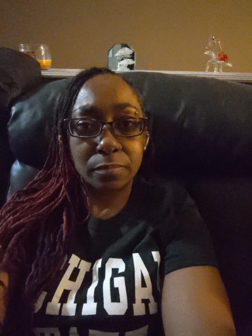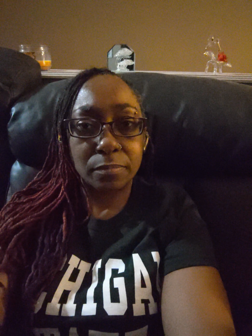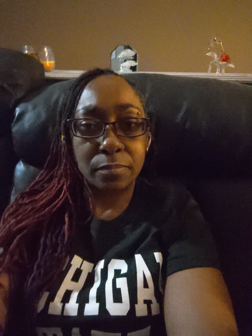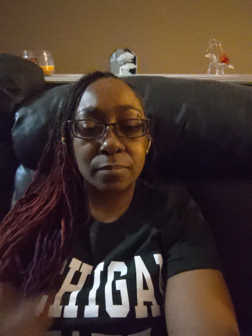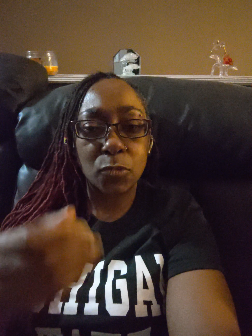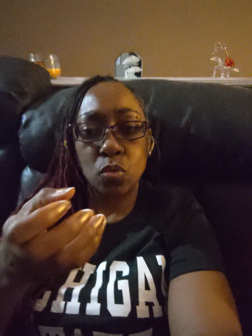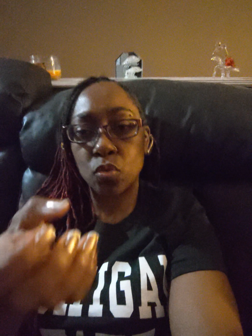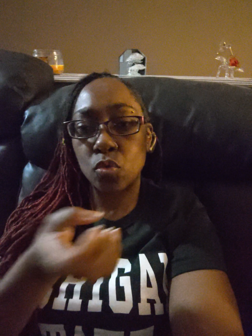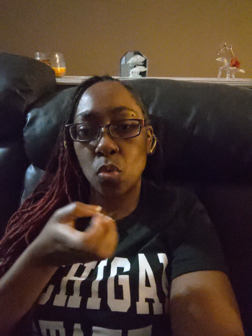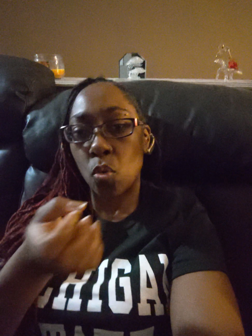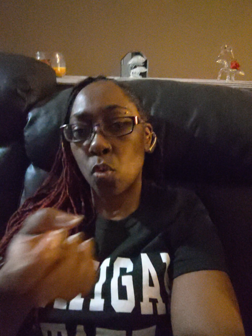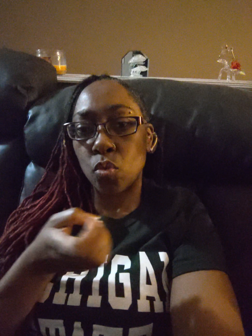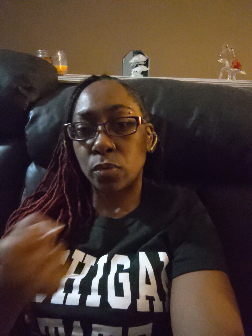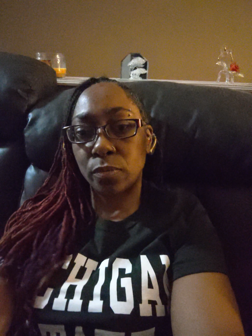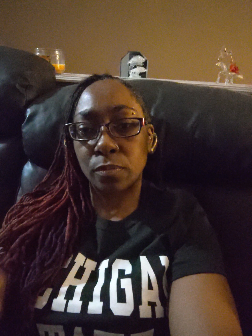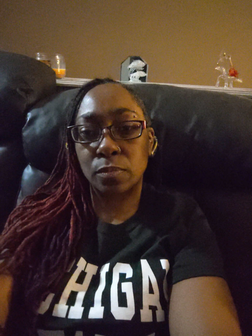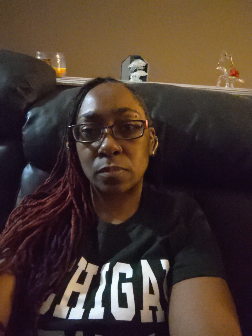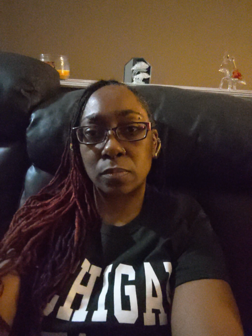drawer